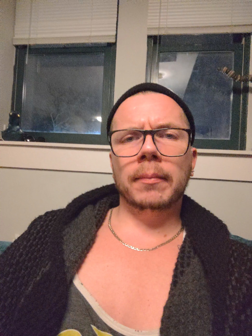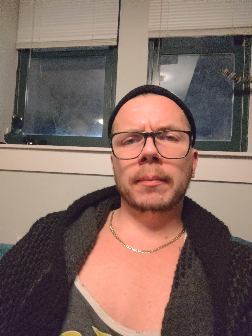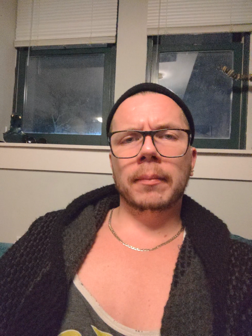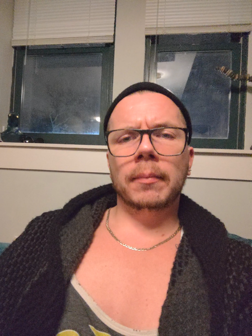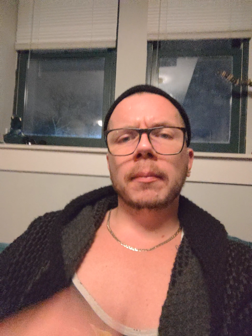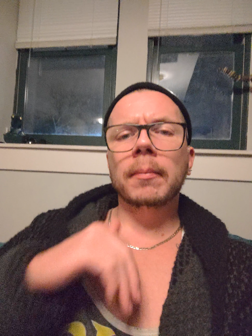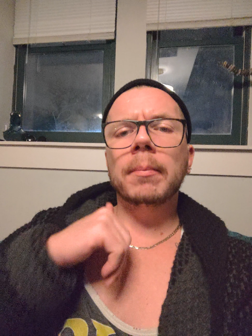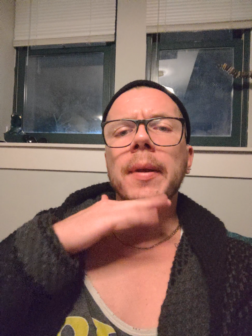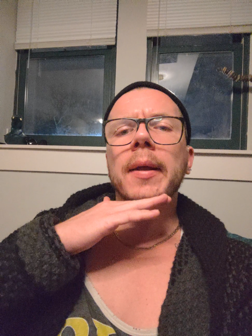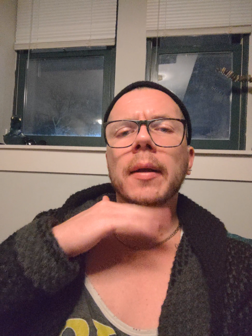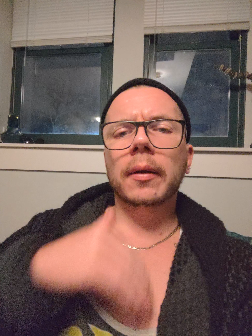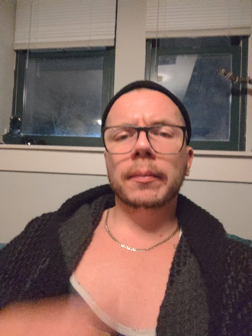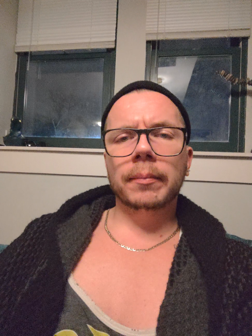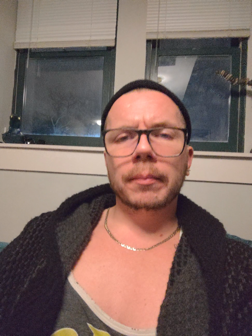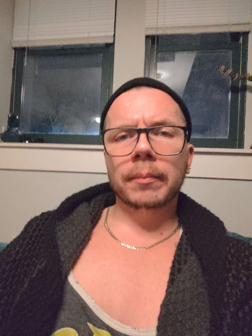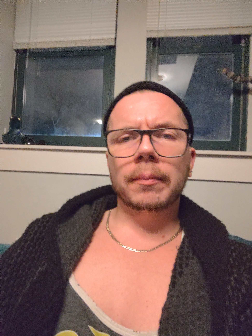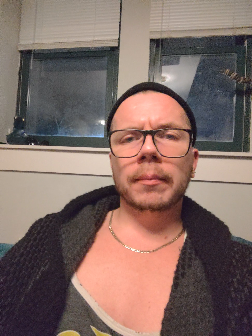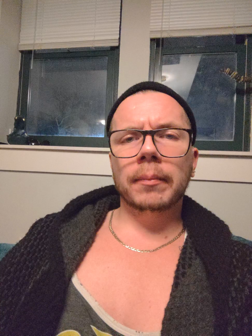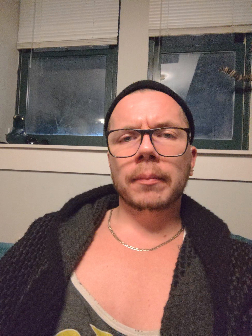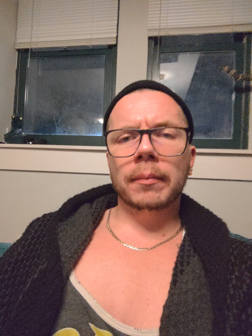pig